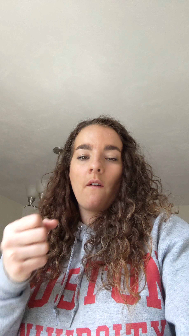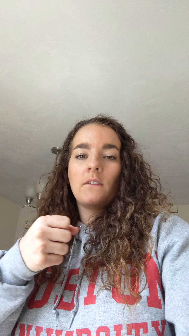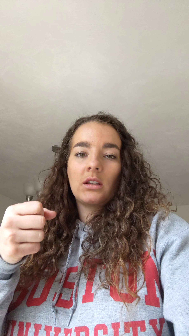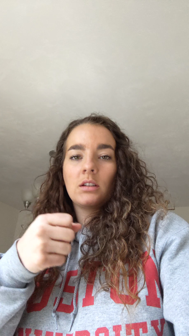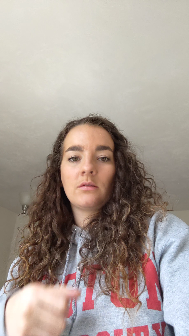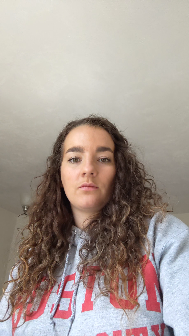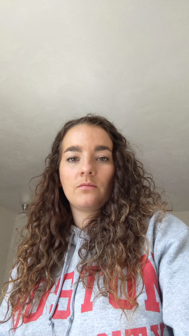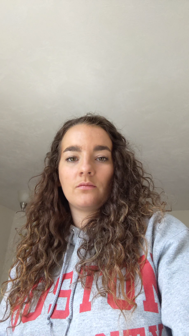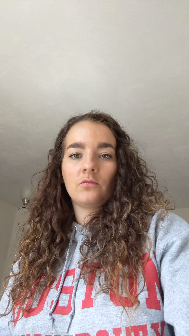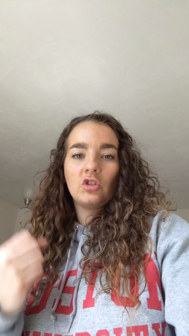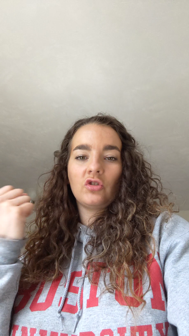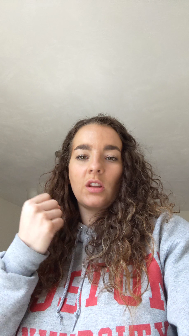shake